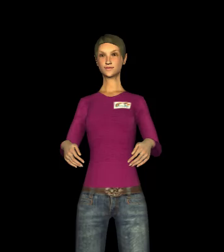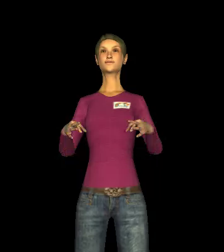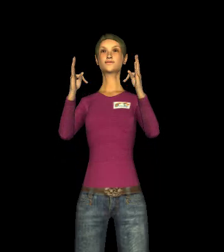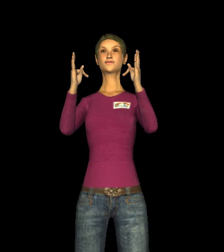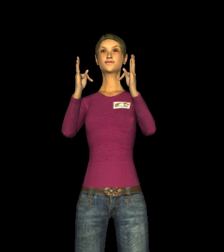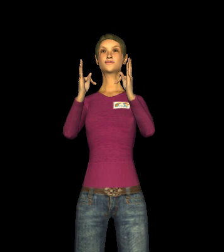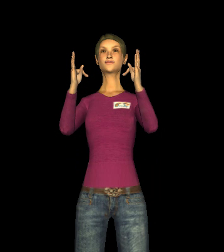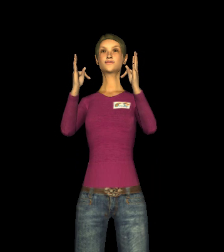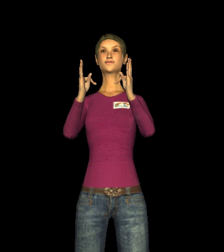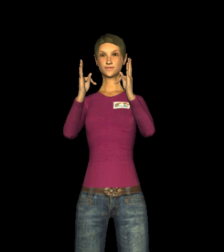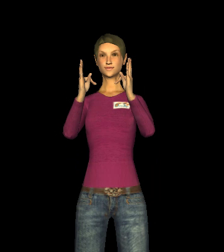خال